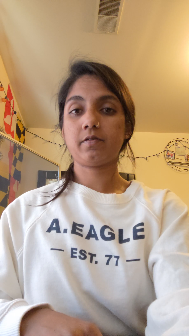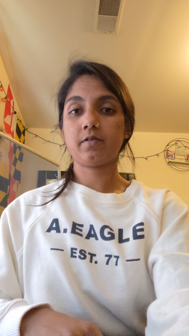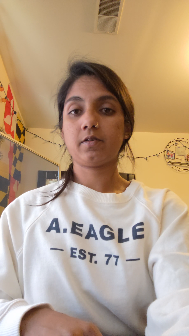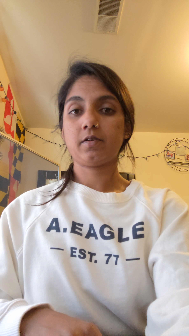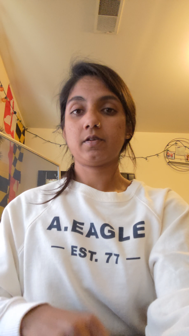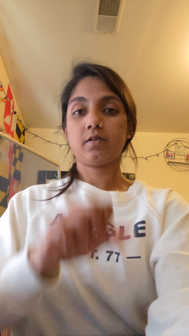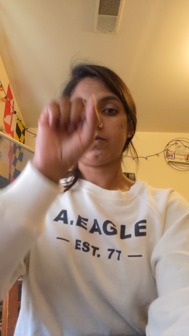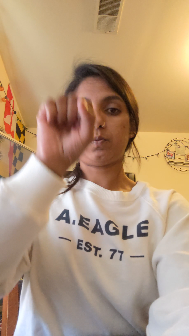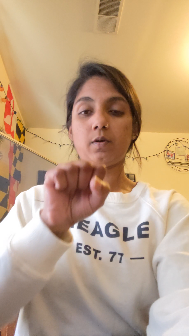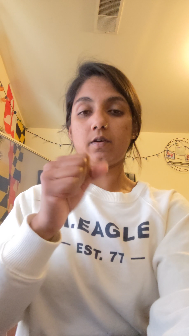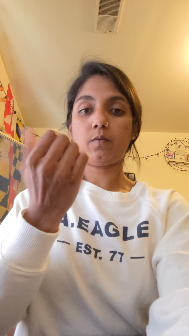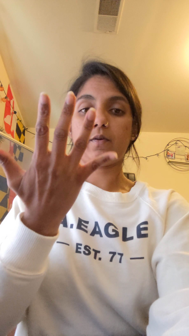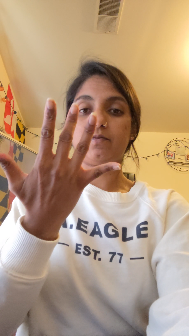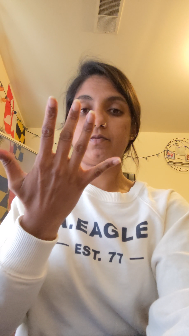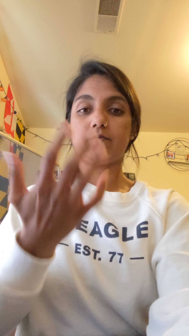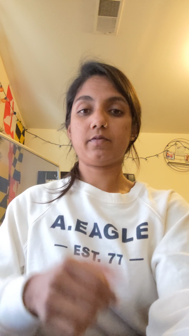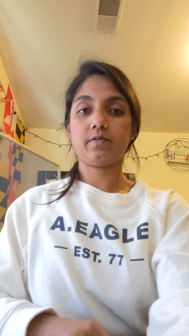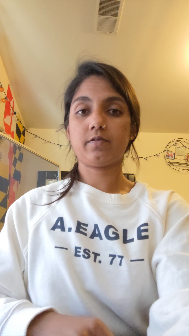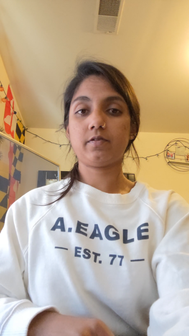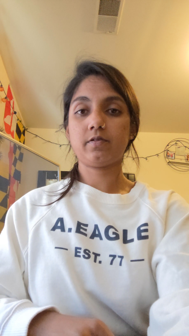gloves